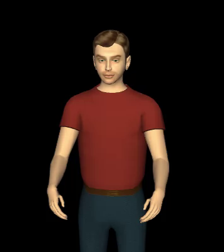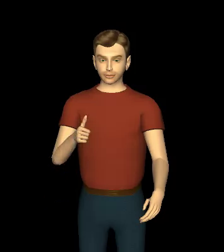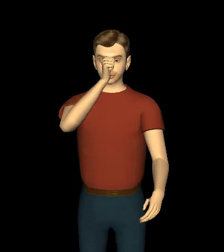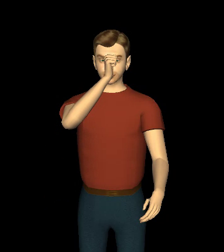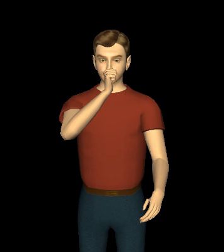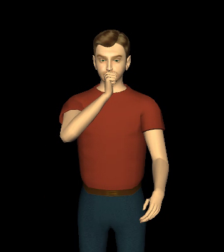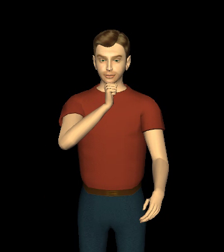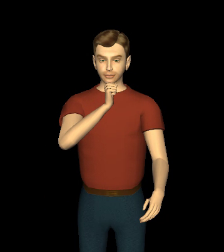متحف